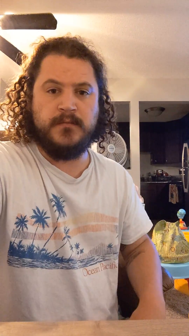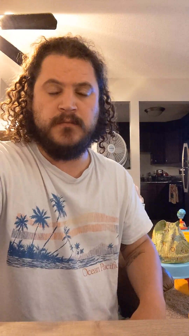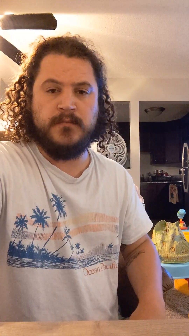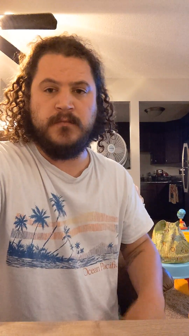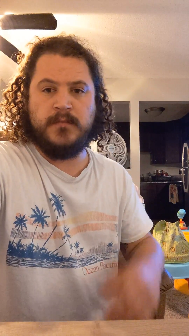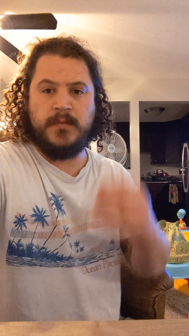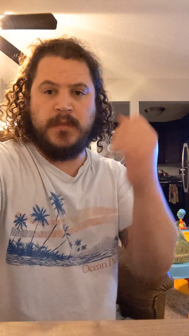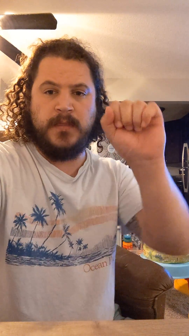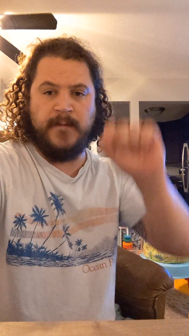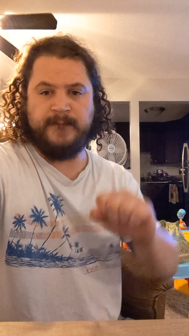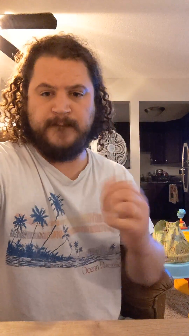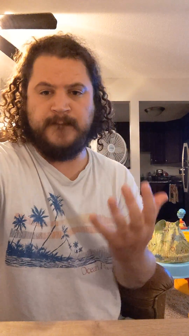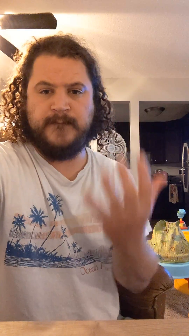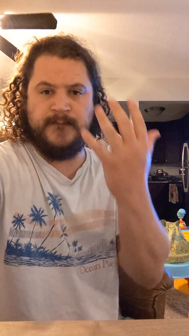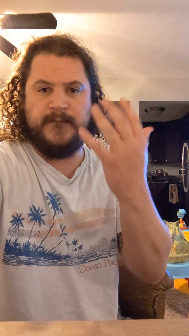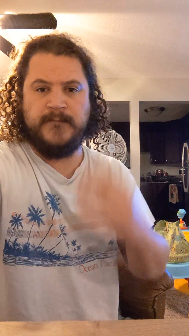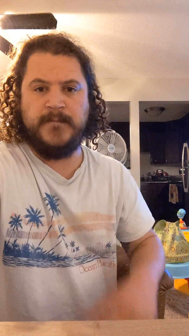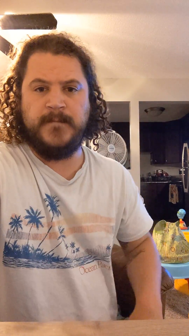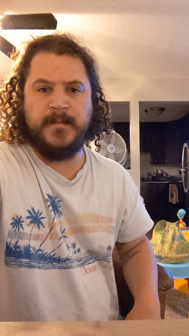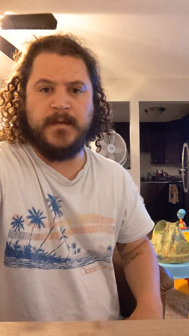gloves